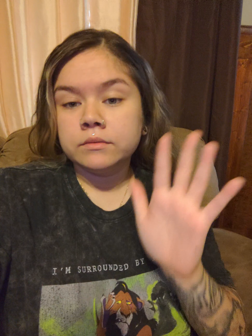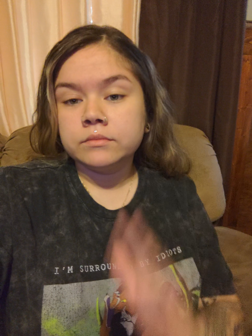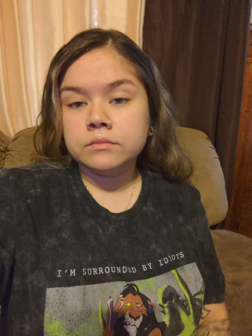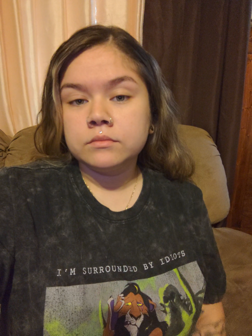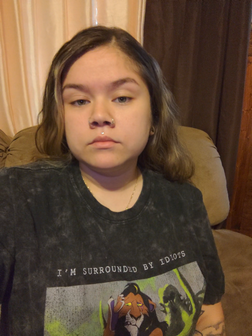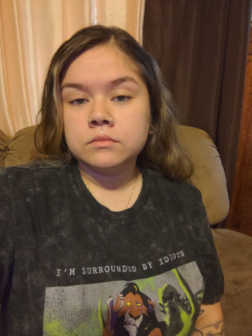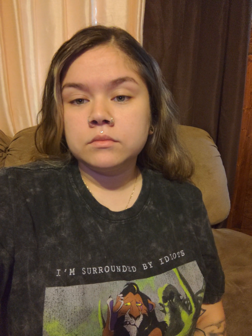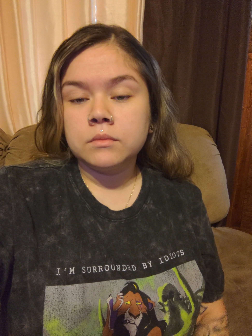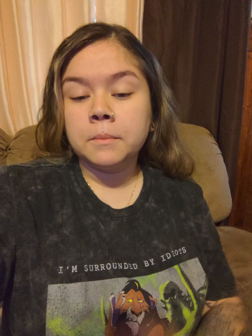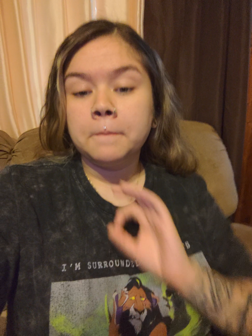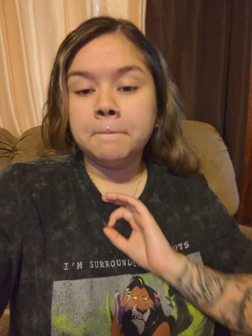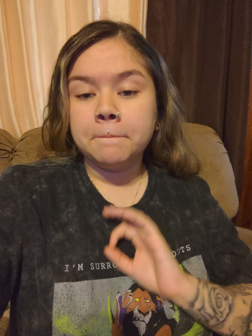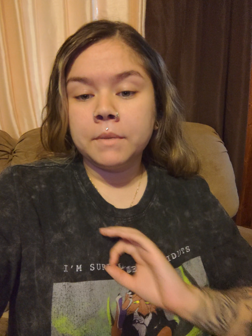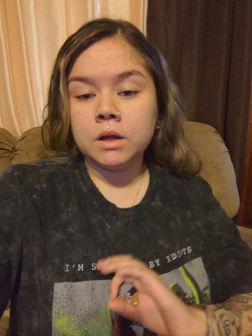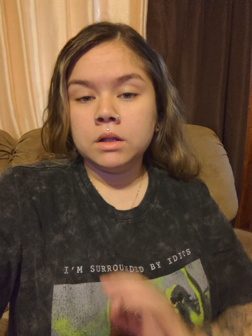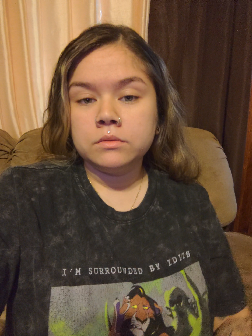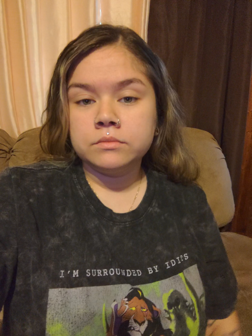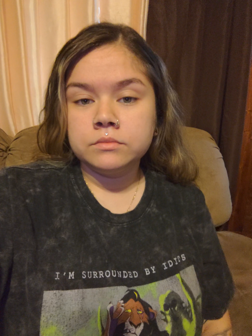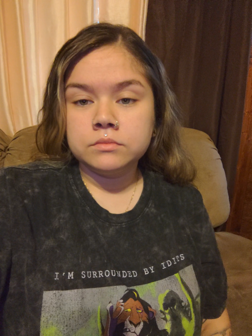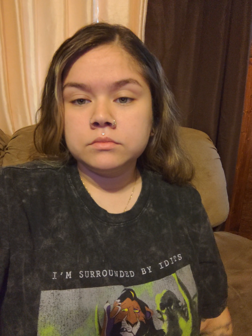button